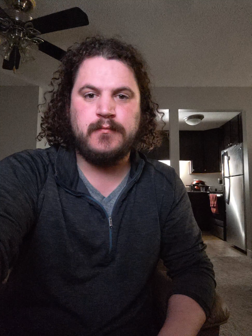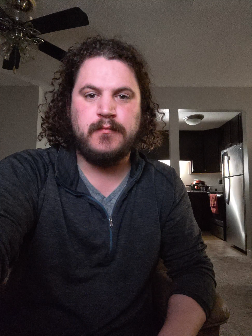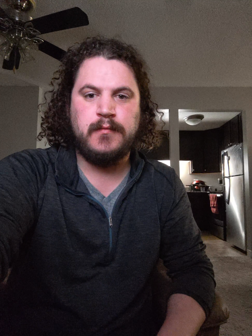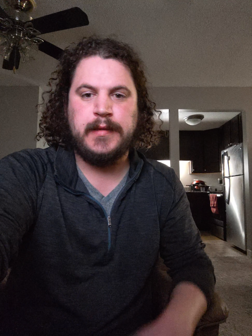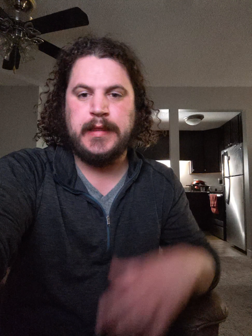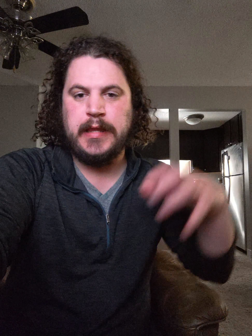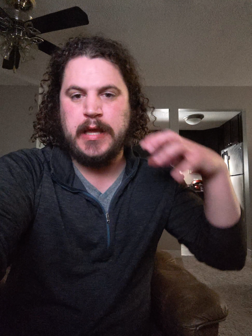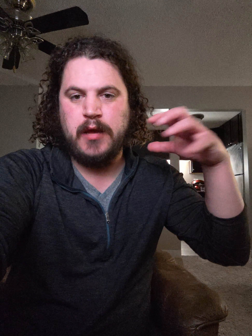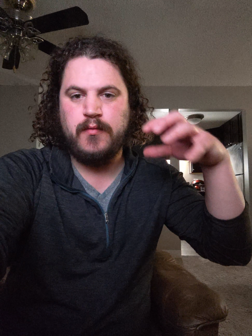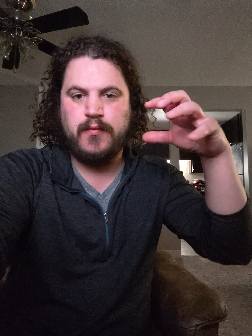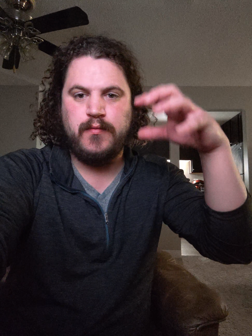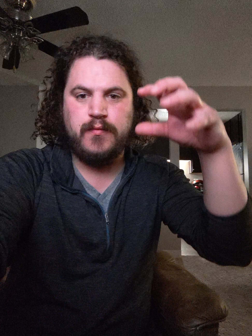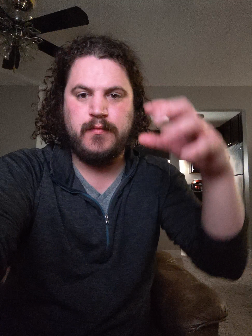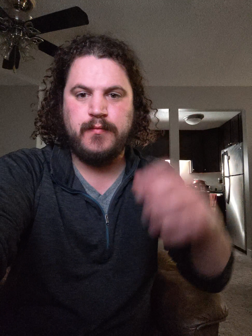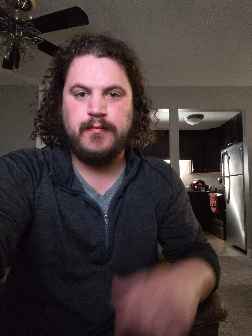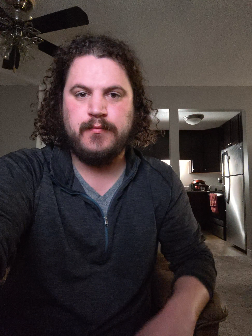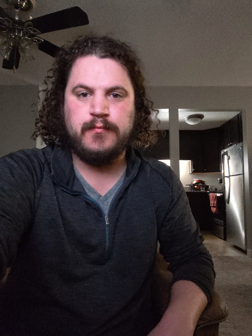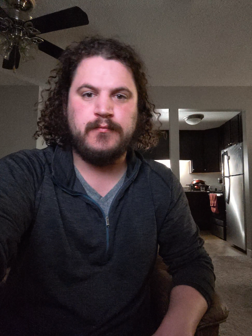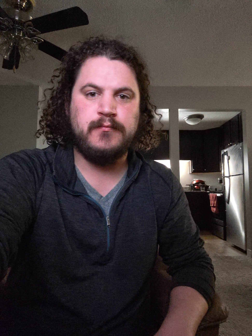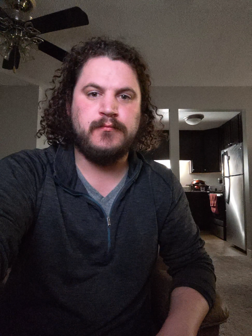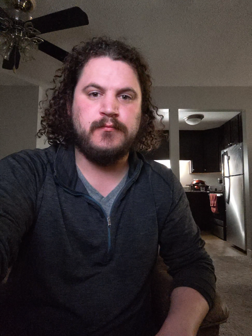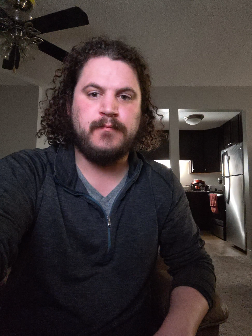cloud